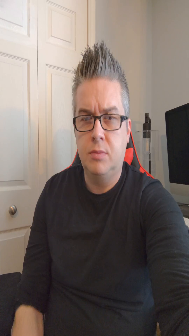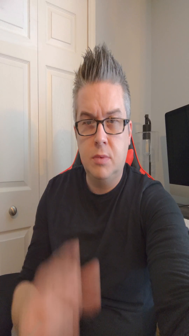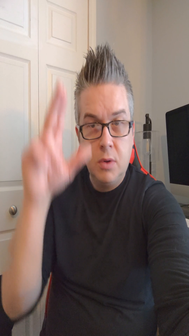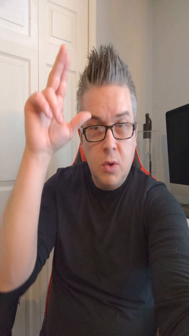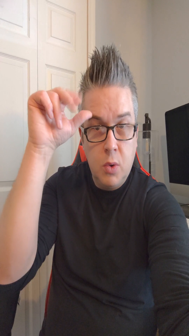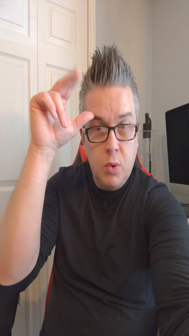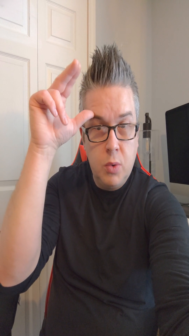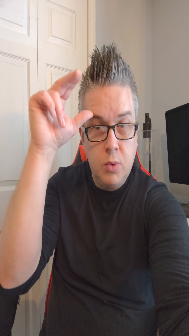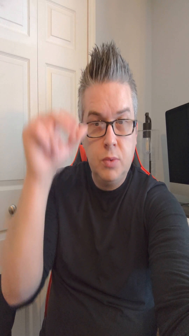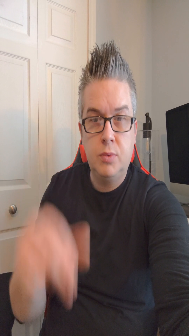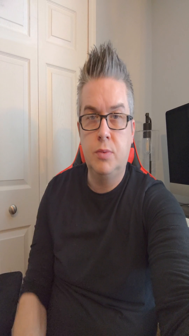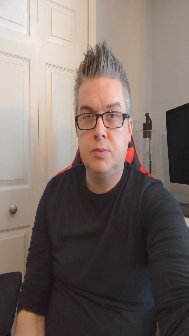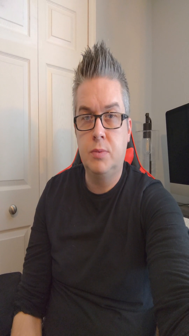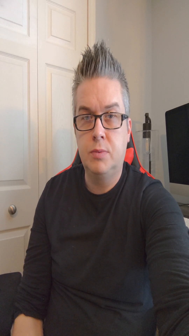horse